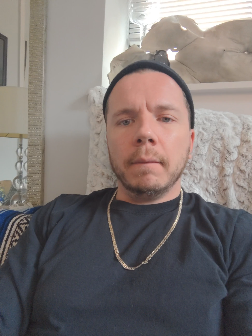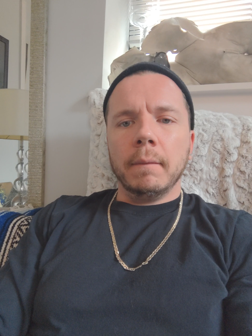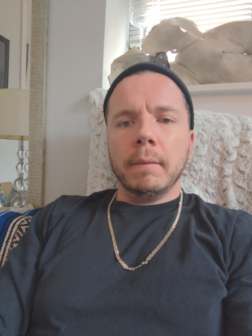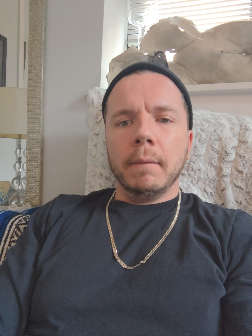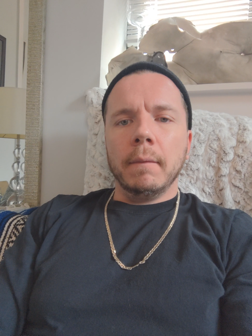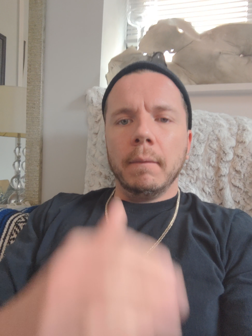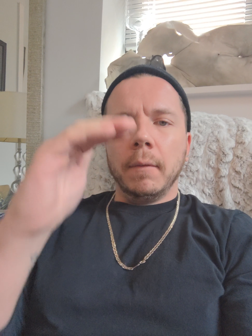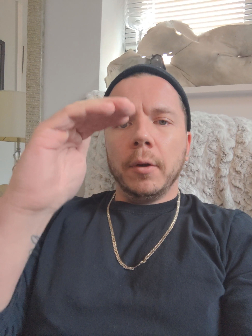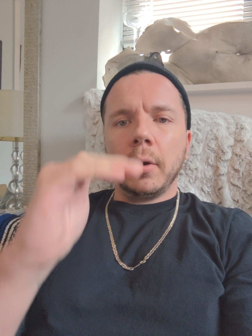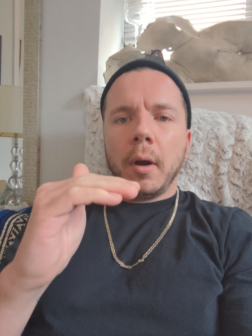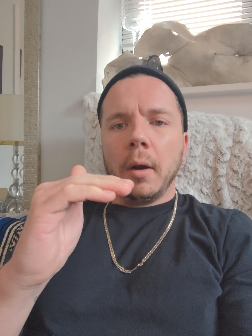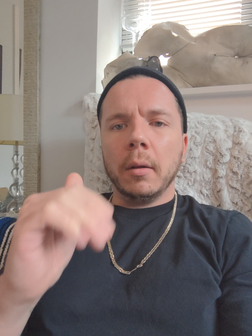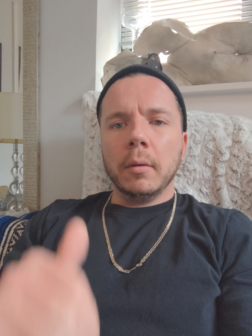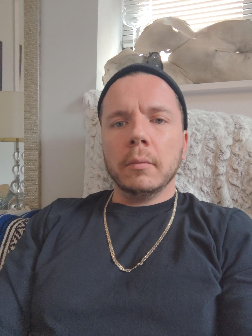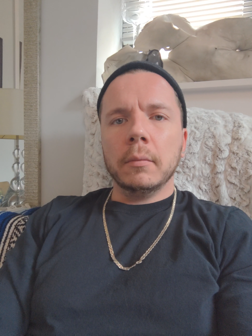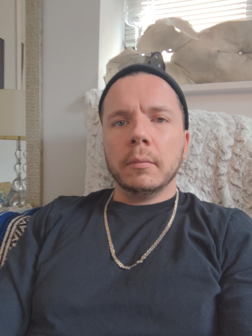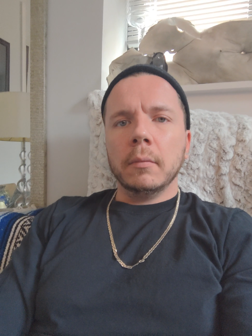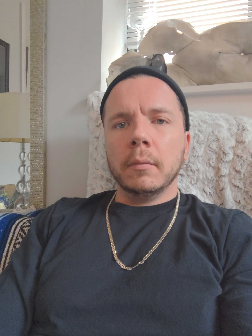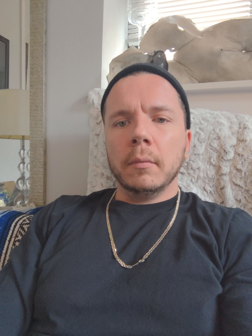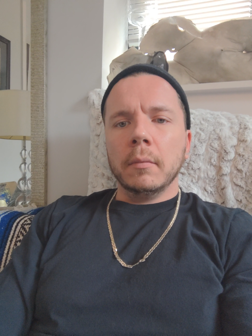child